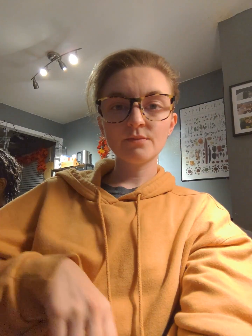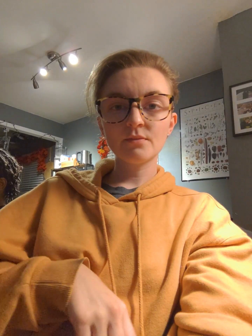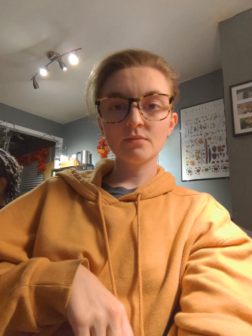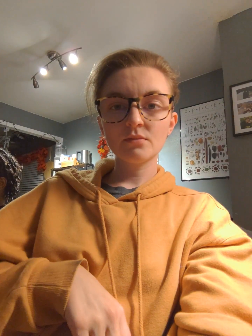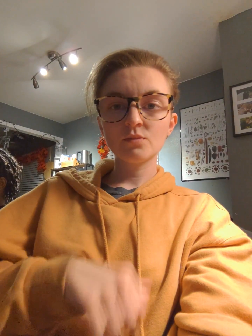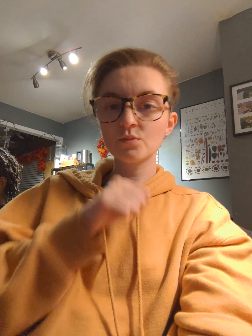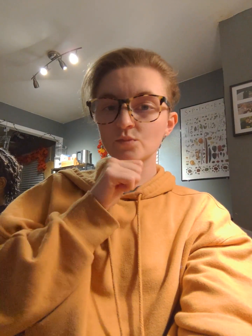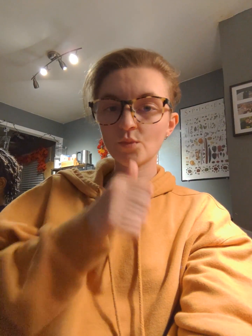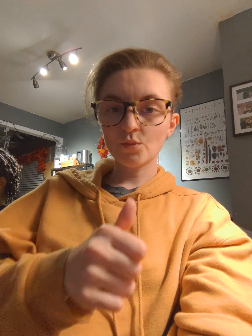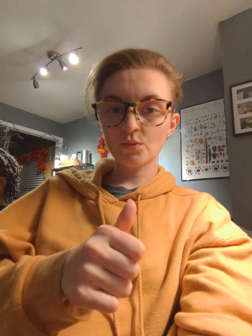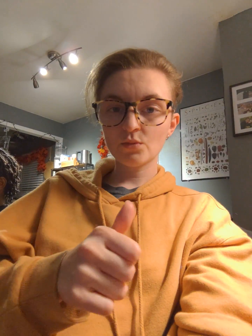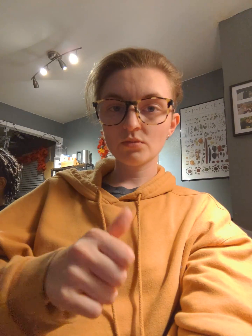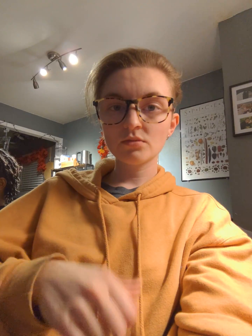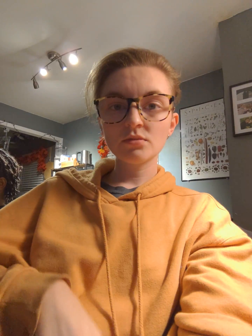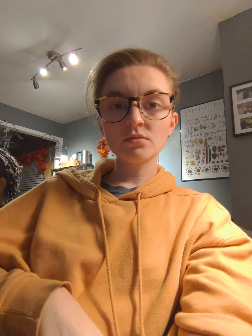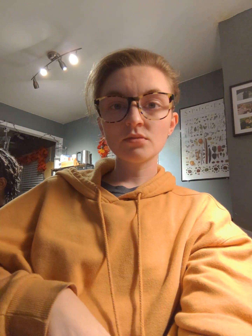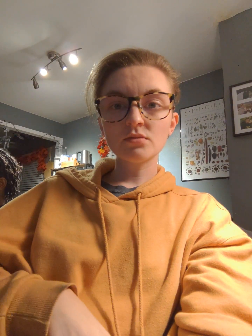don't